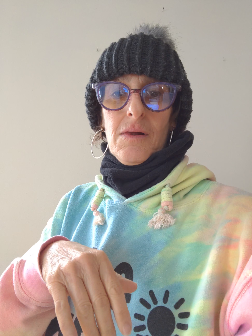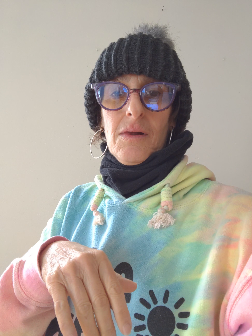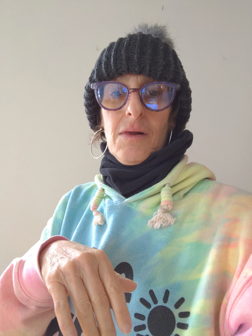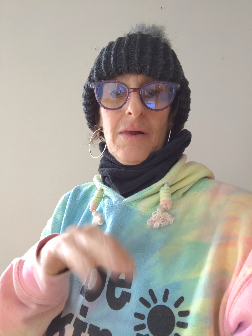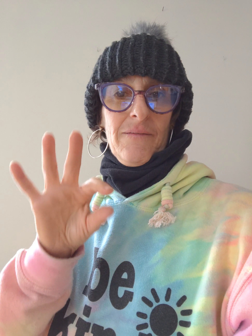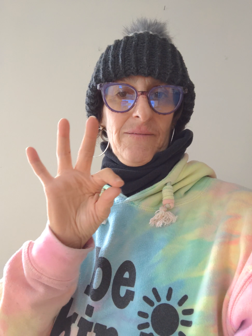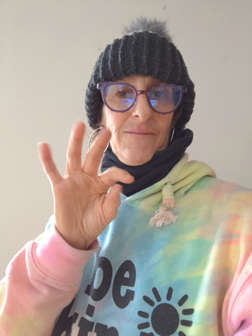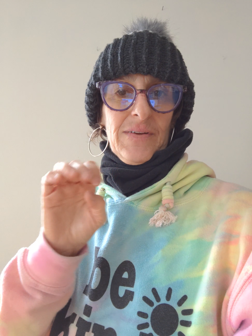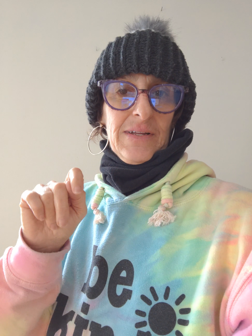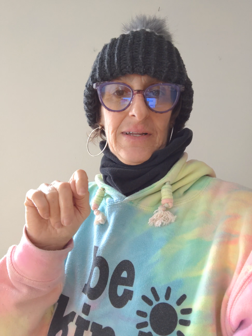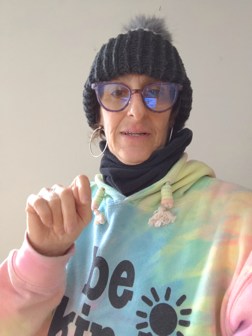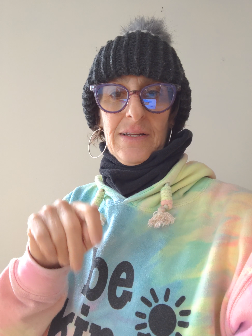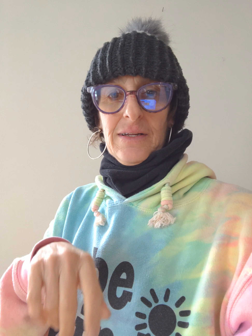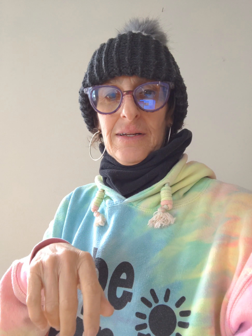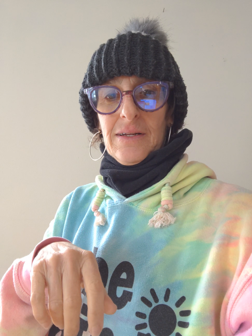feet